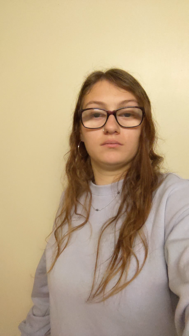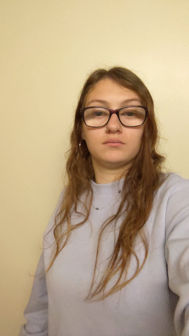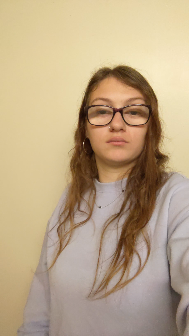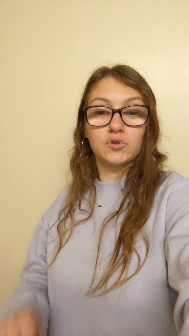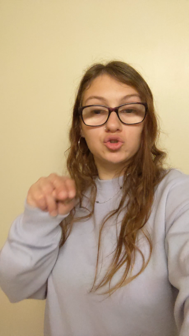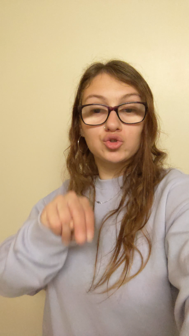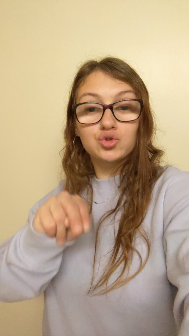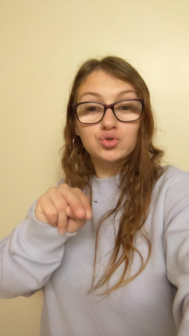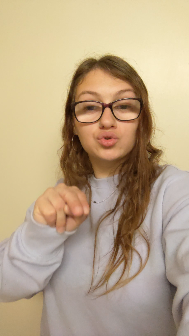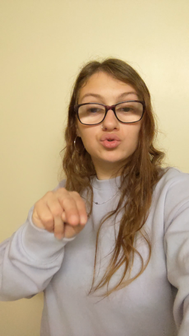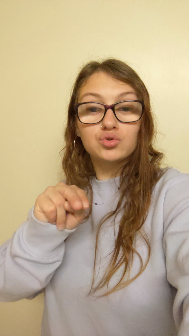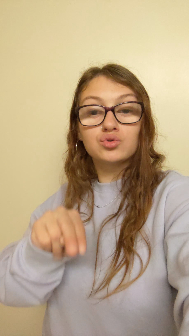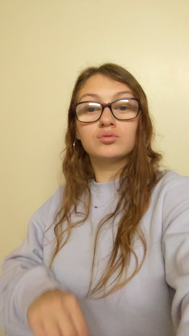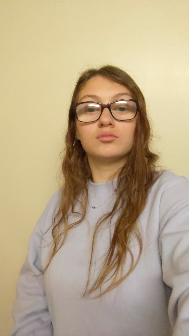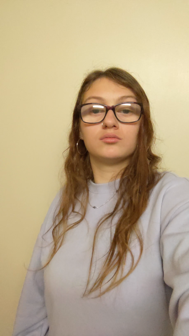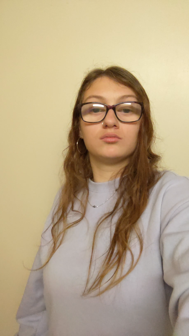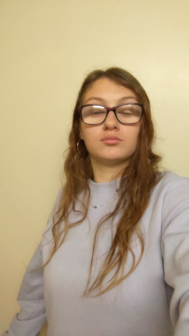nurse